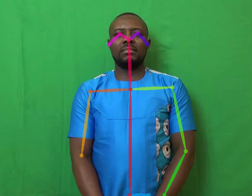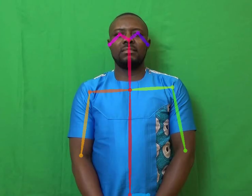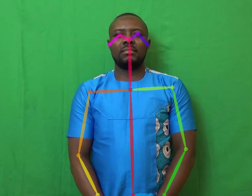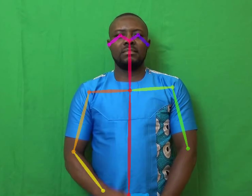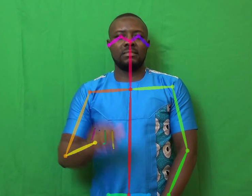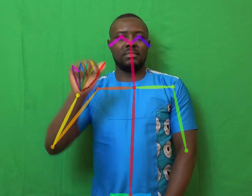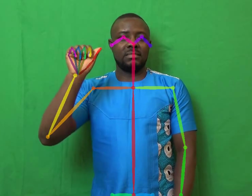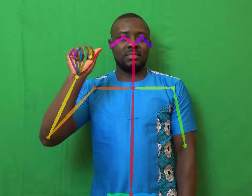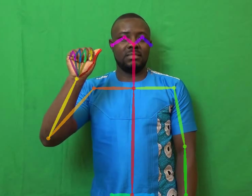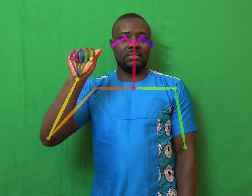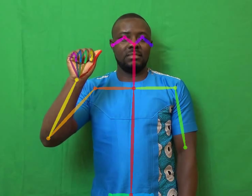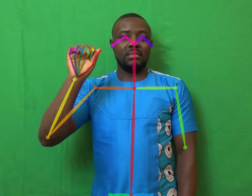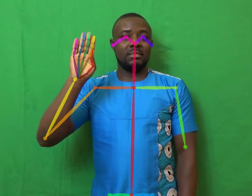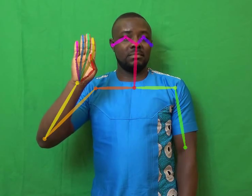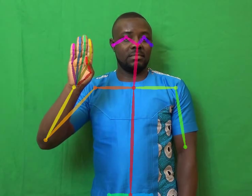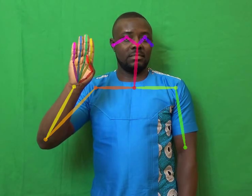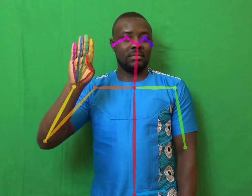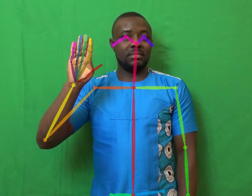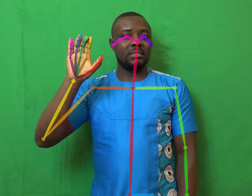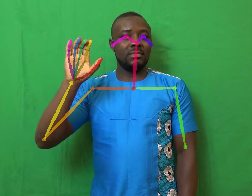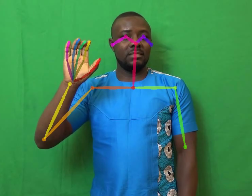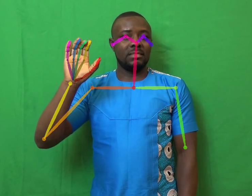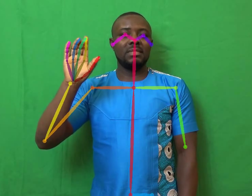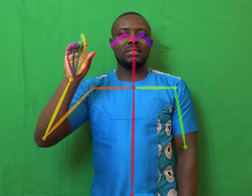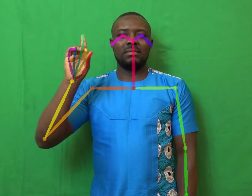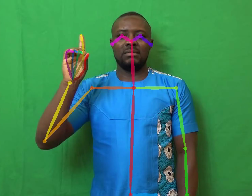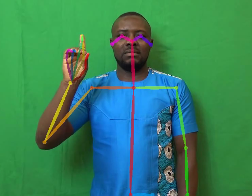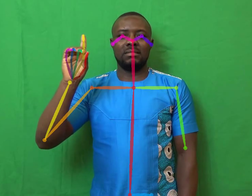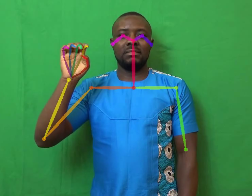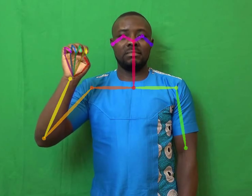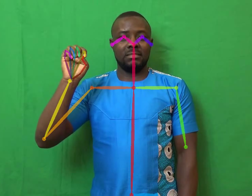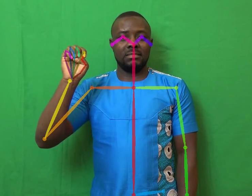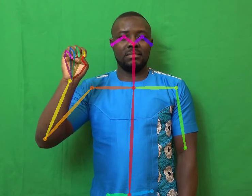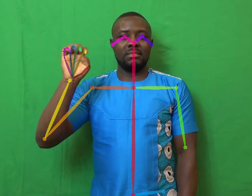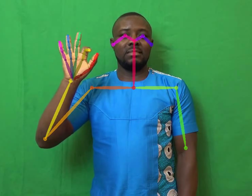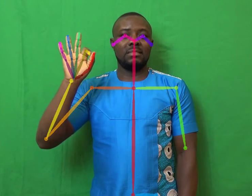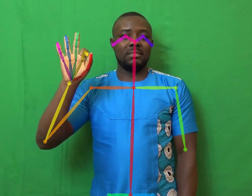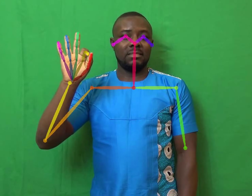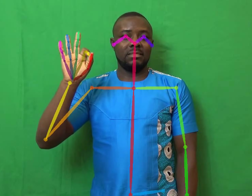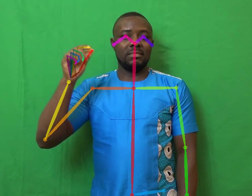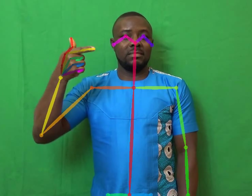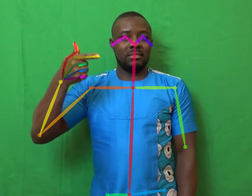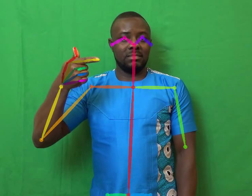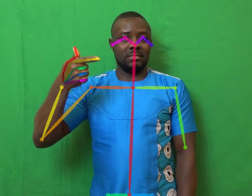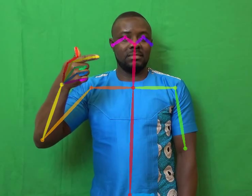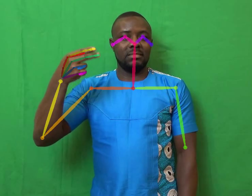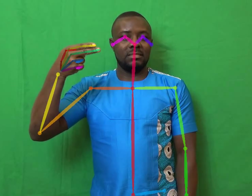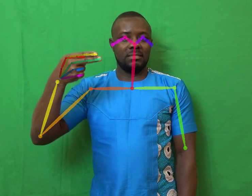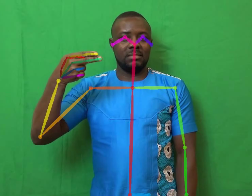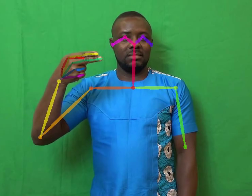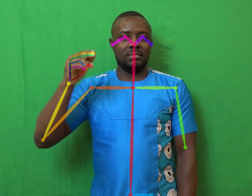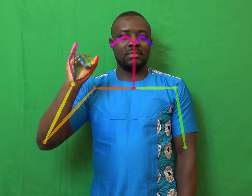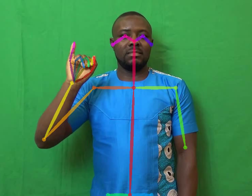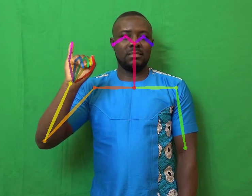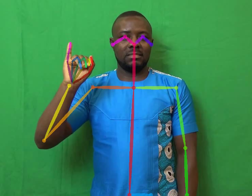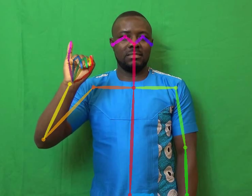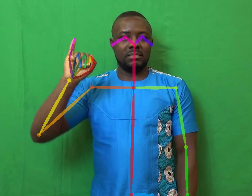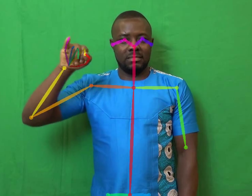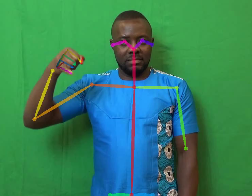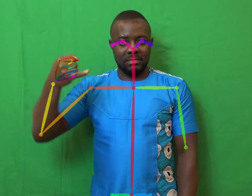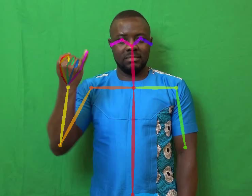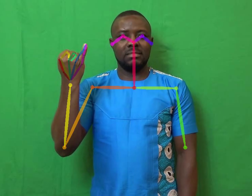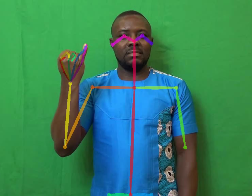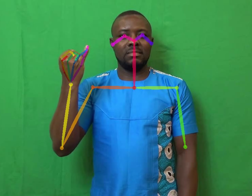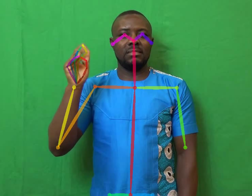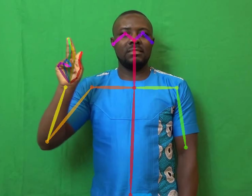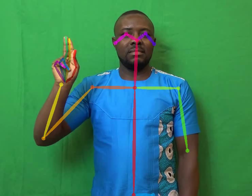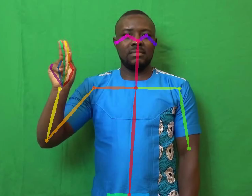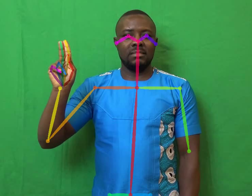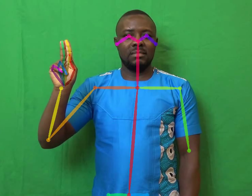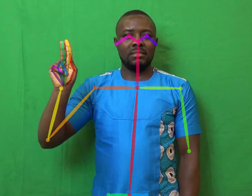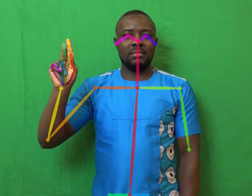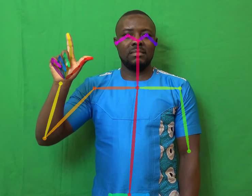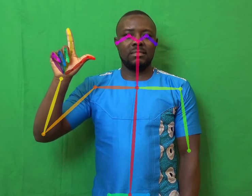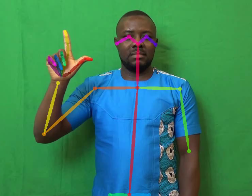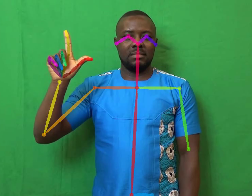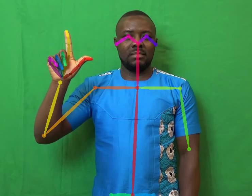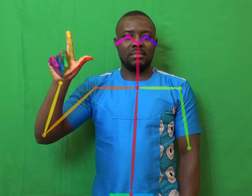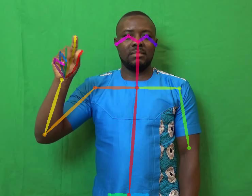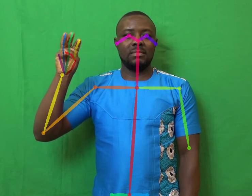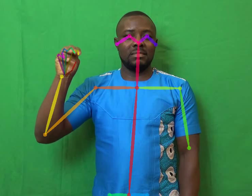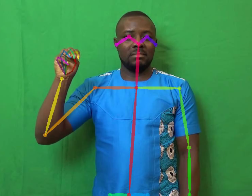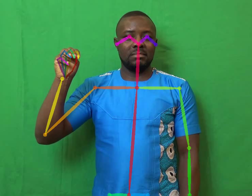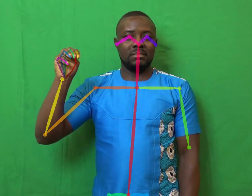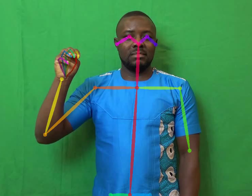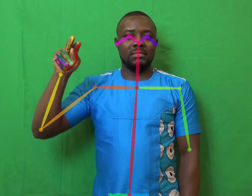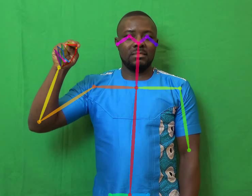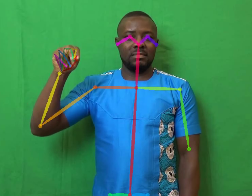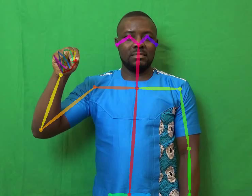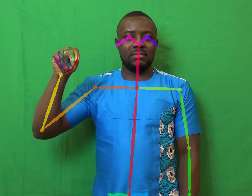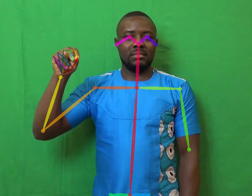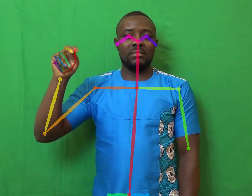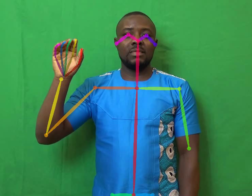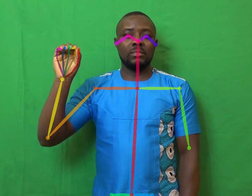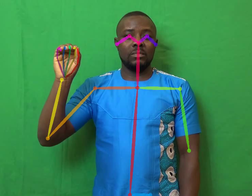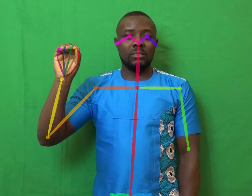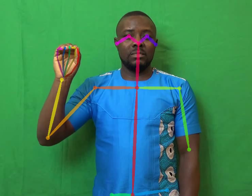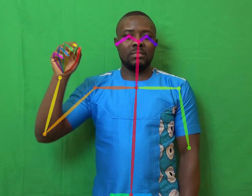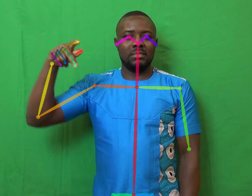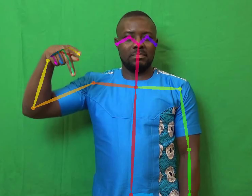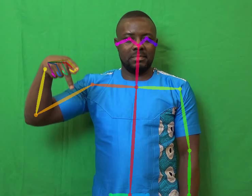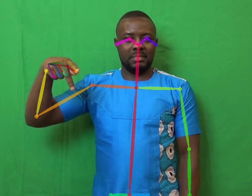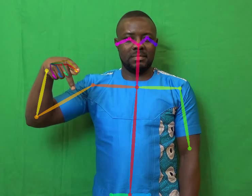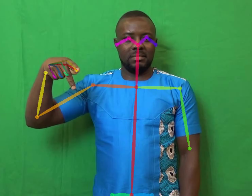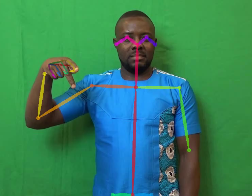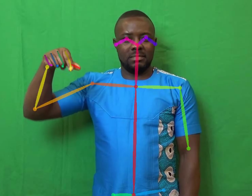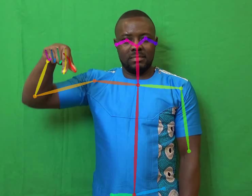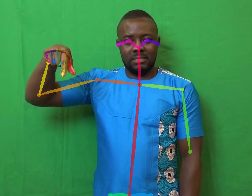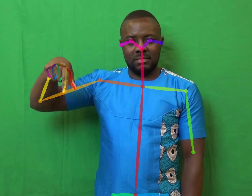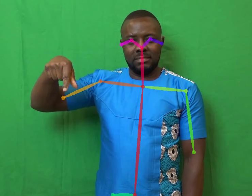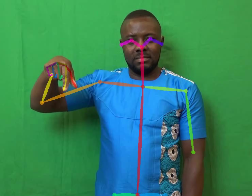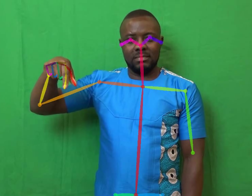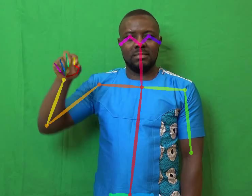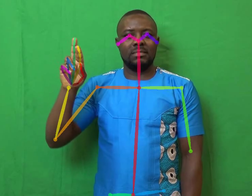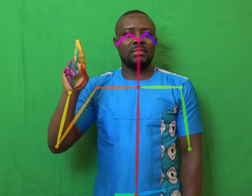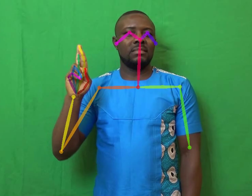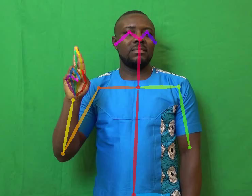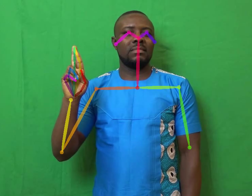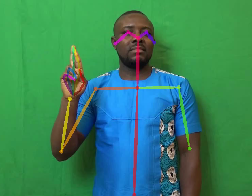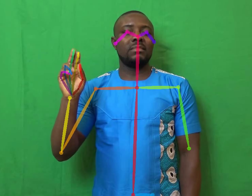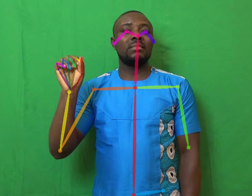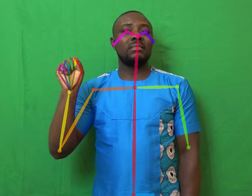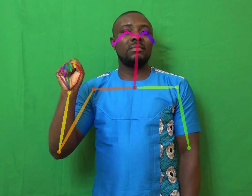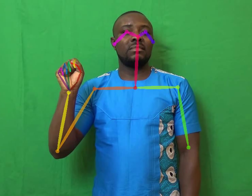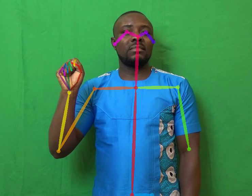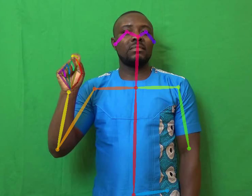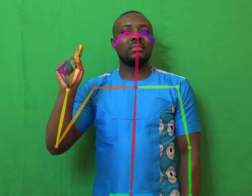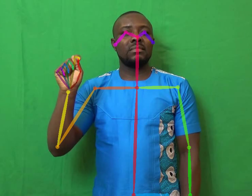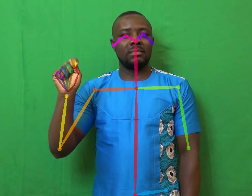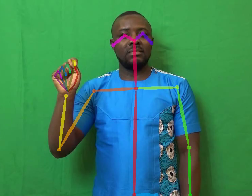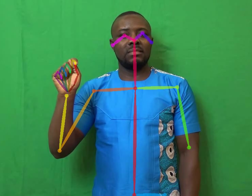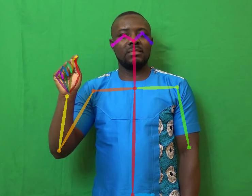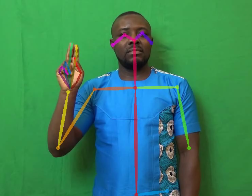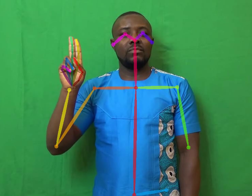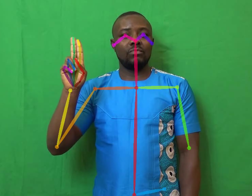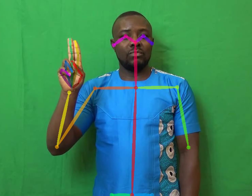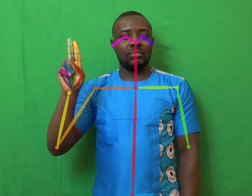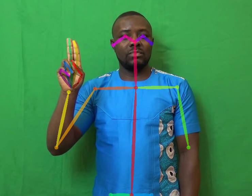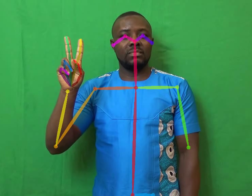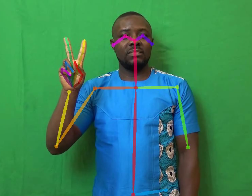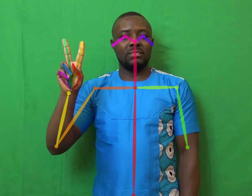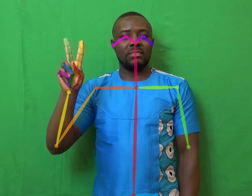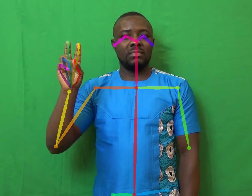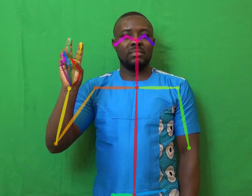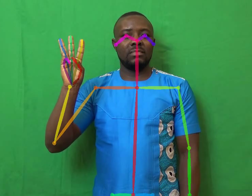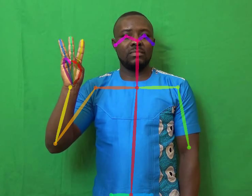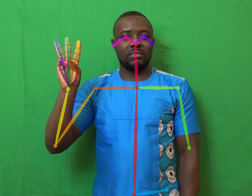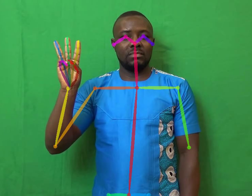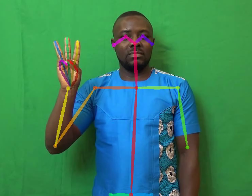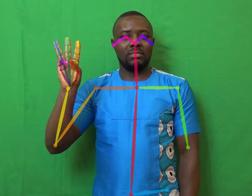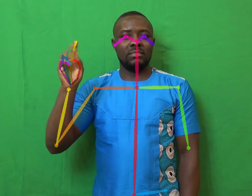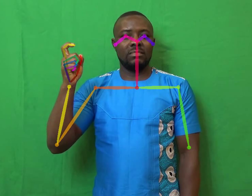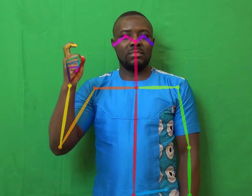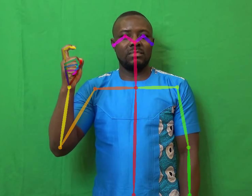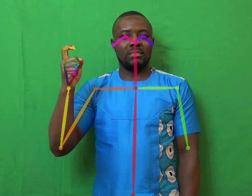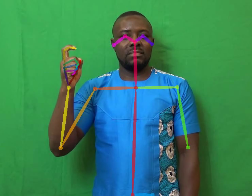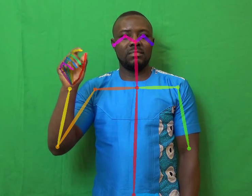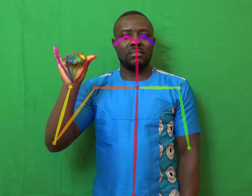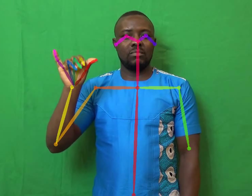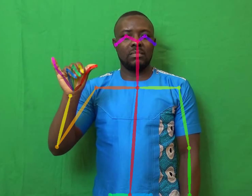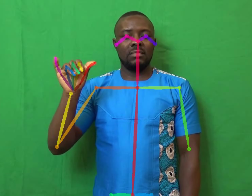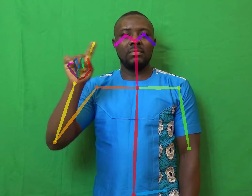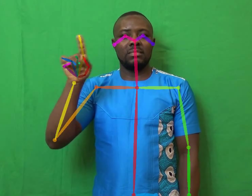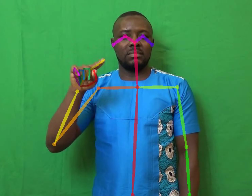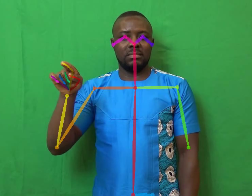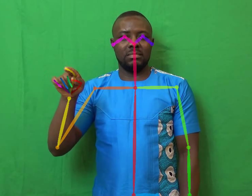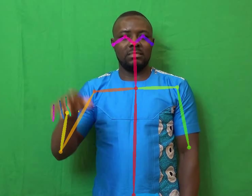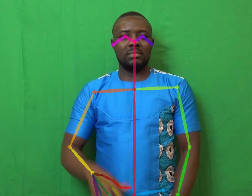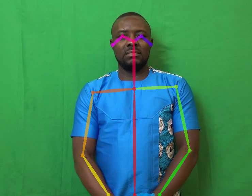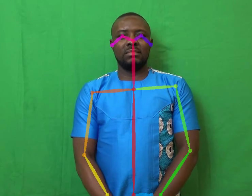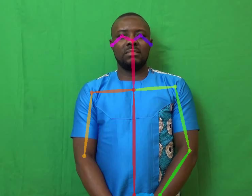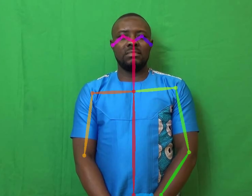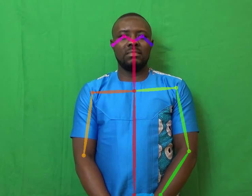A B C D E F G H I J K L M N O P Q R S T U V W X Y Z